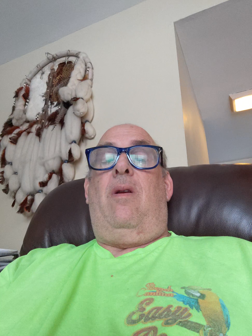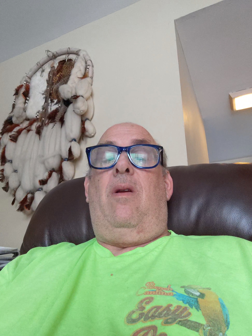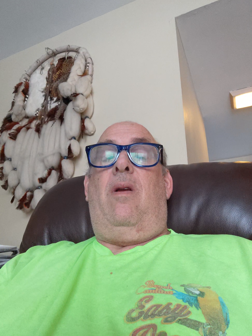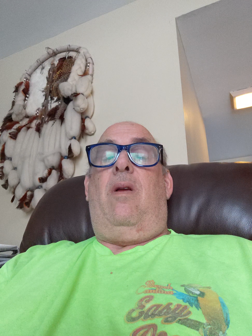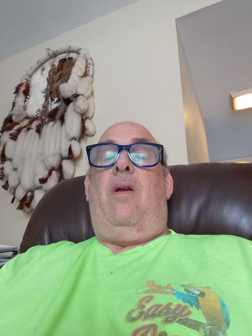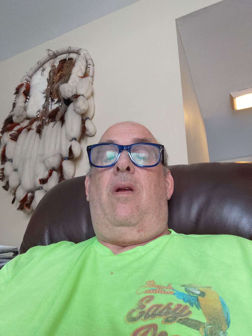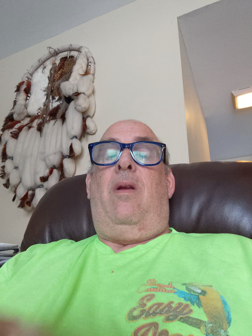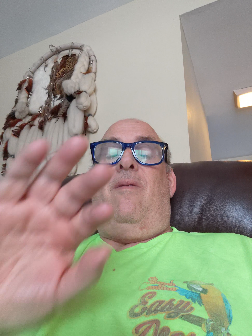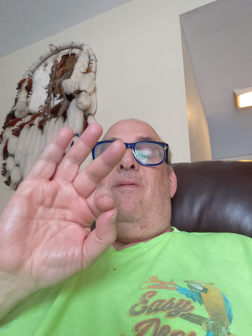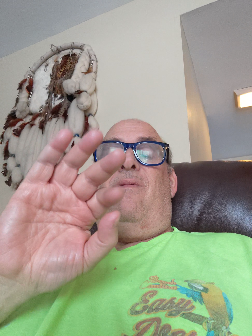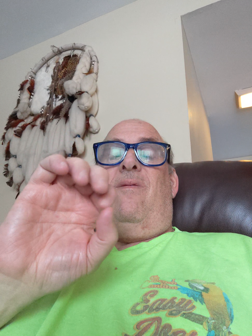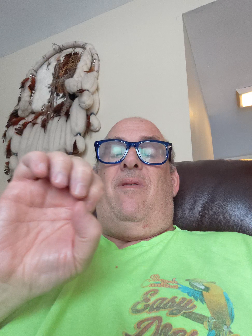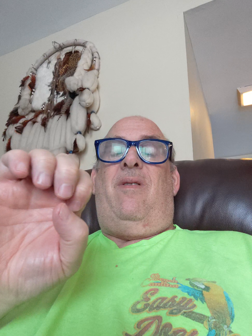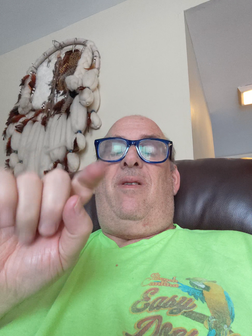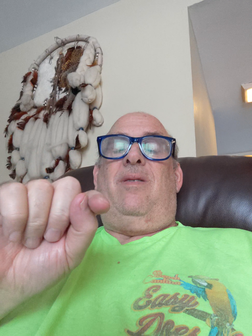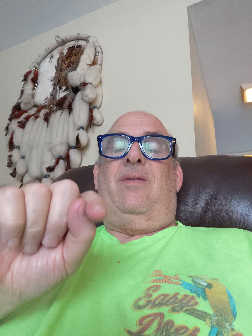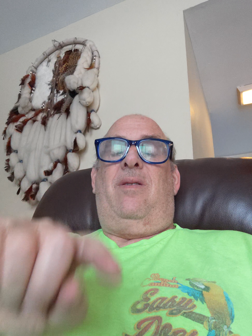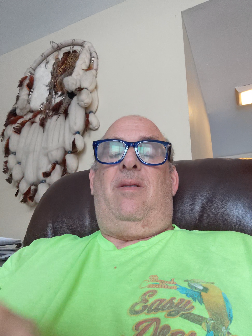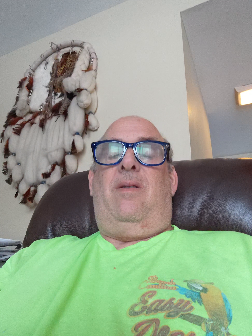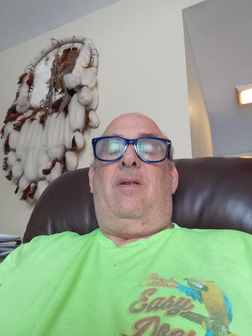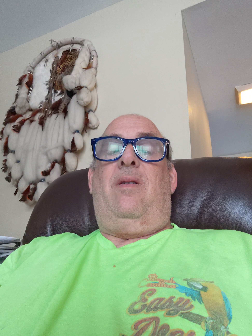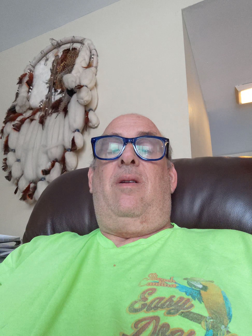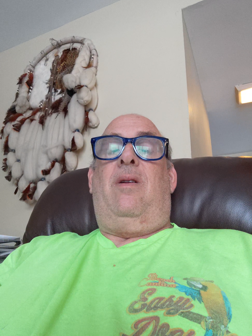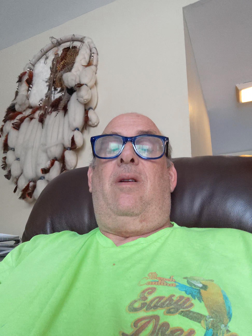feet